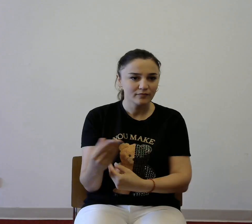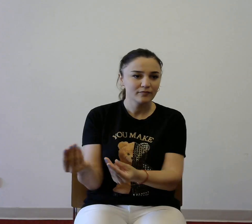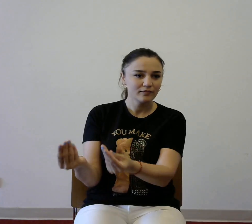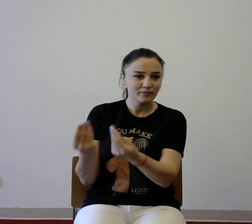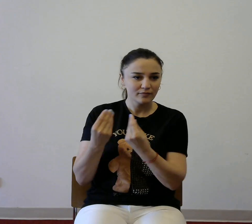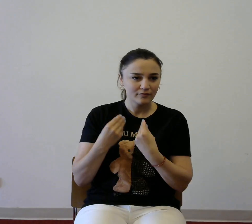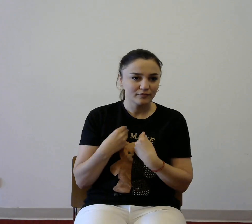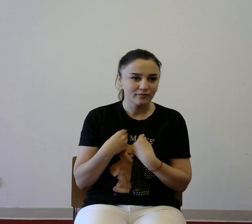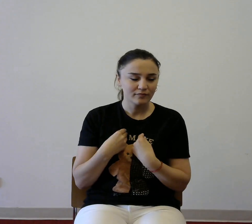vermək